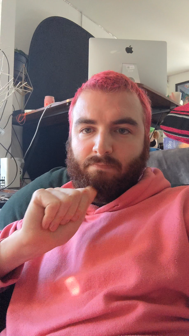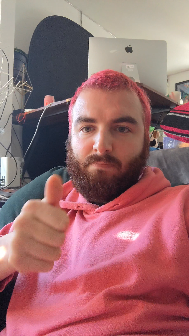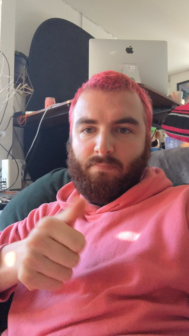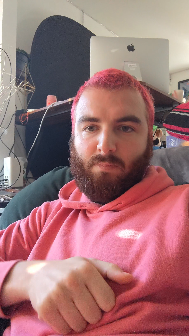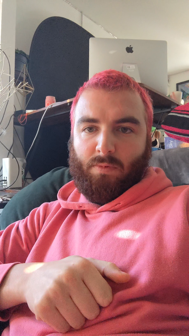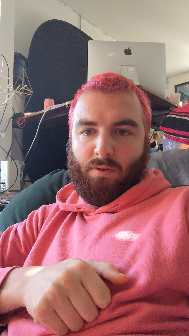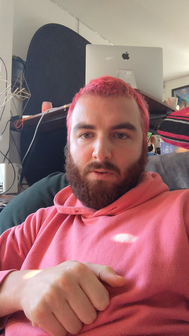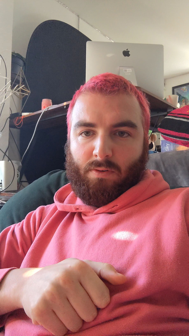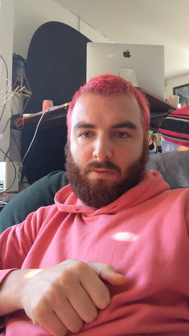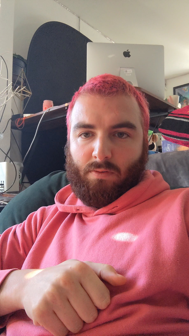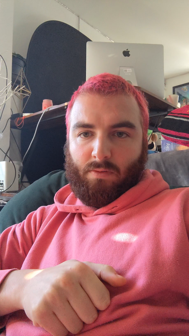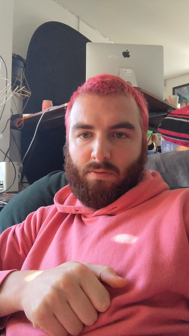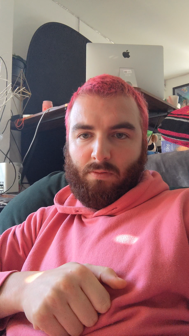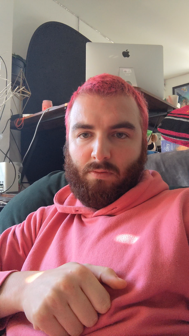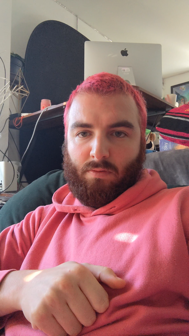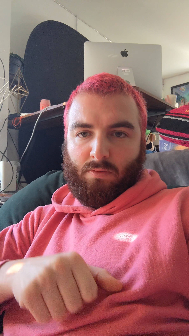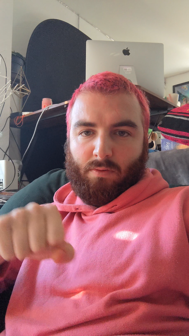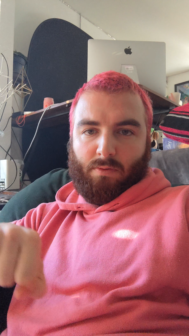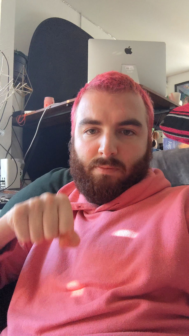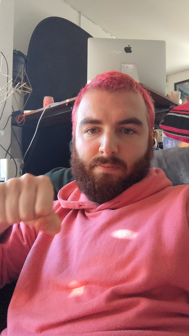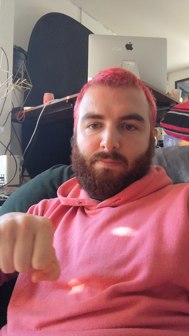bicycle